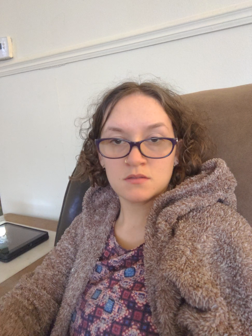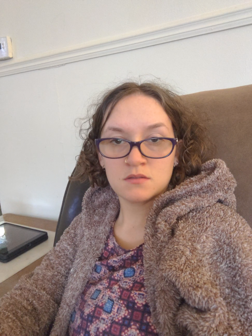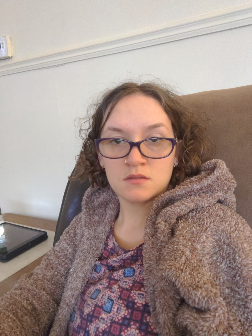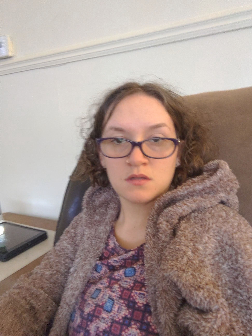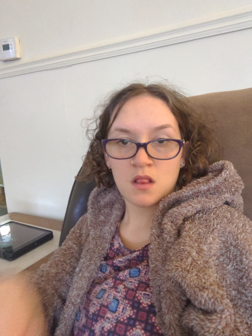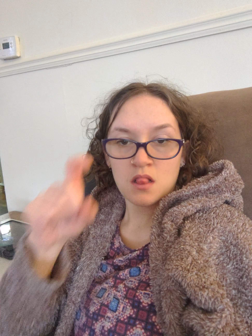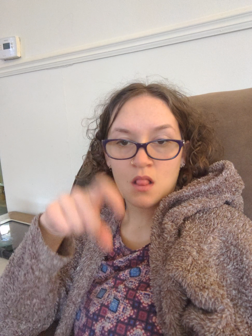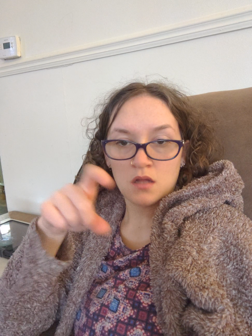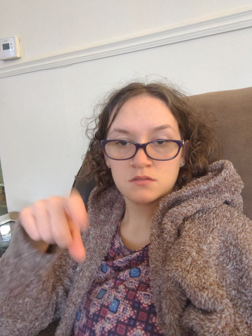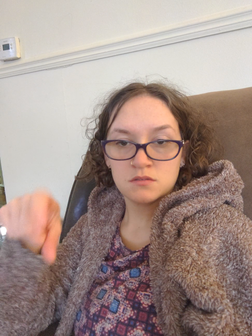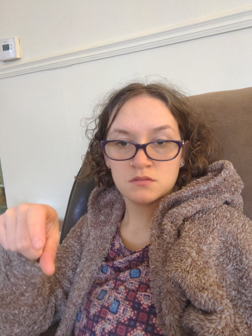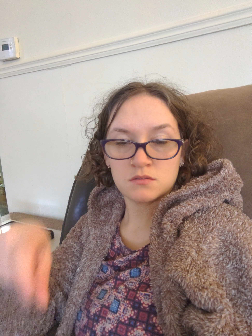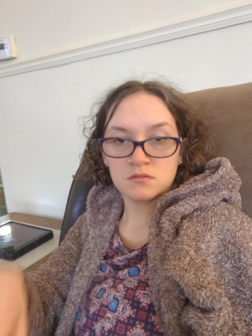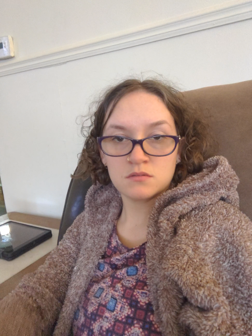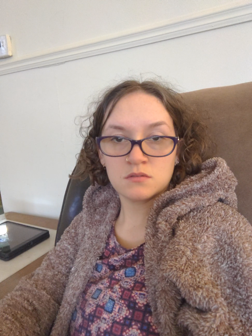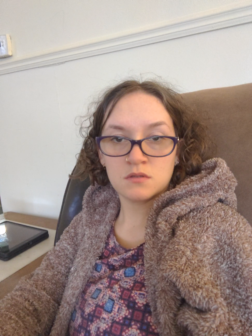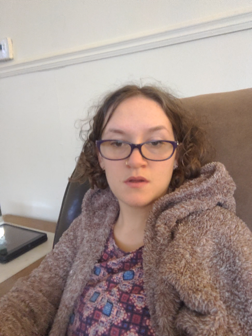closet